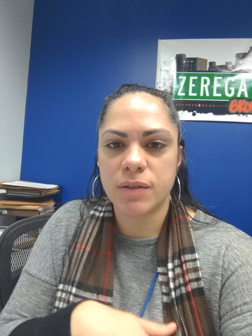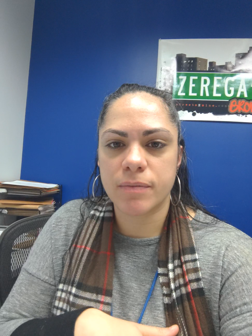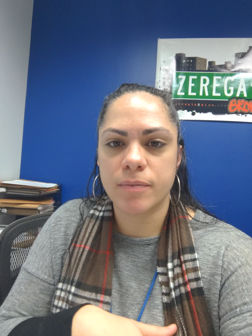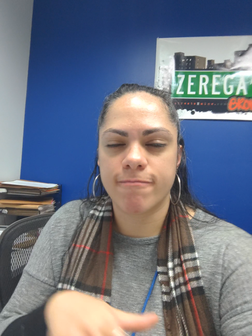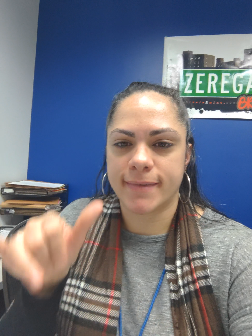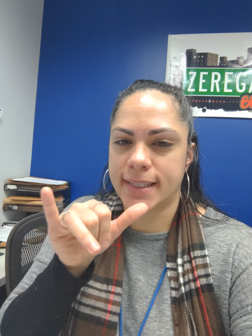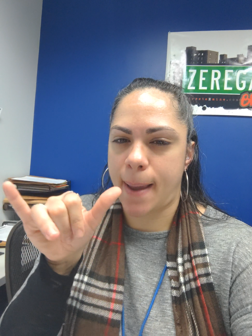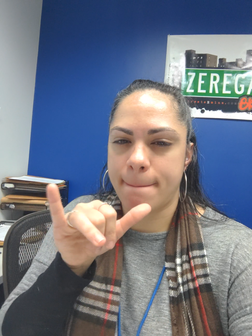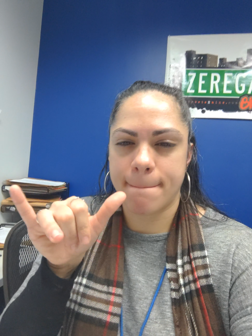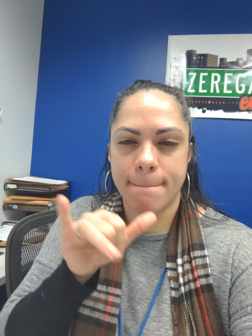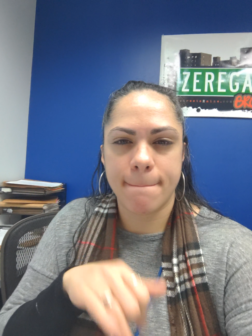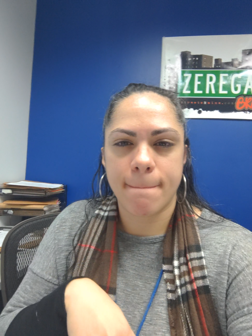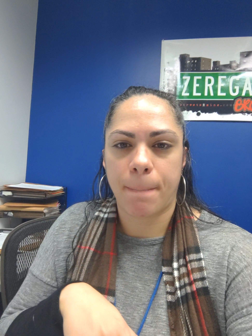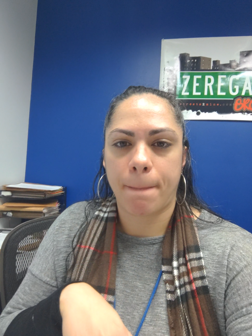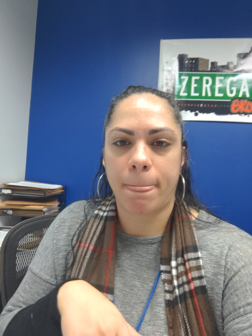same